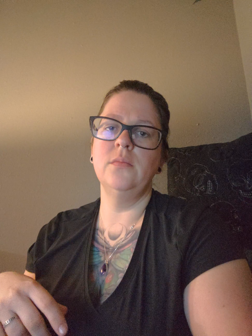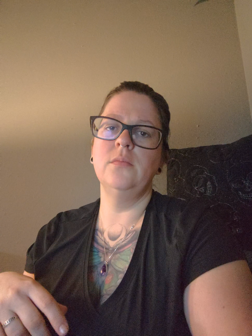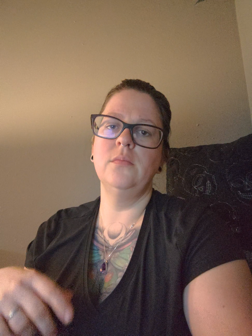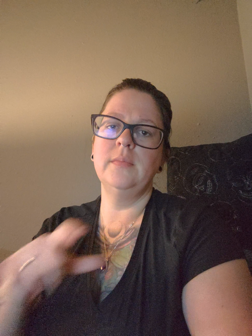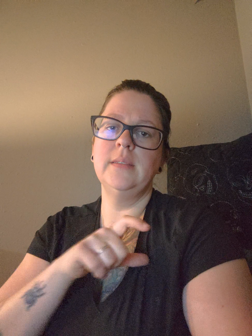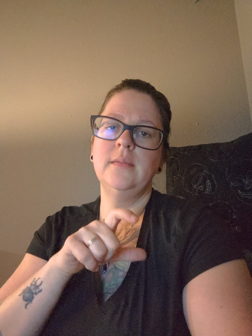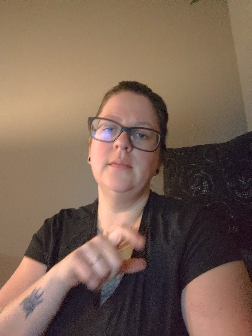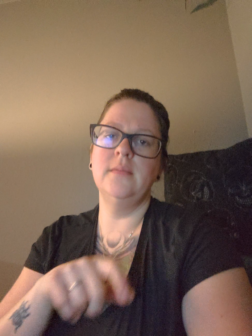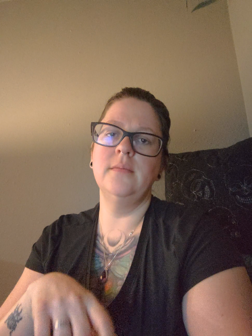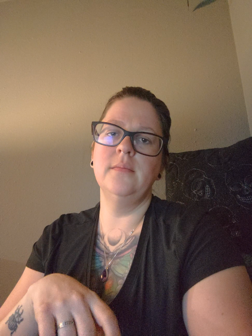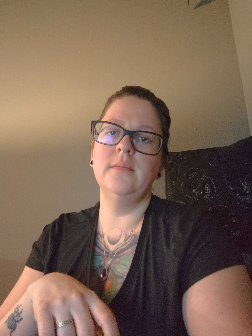police